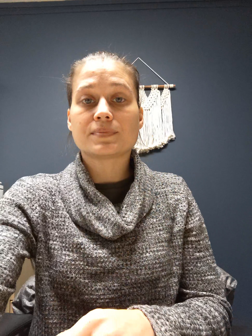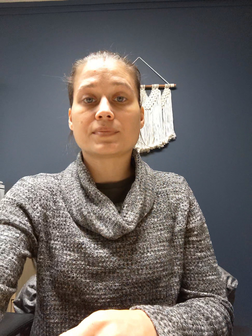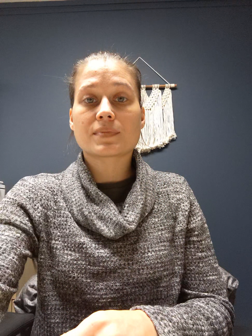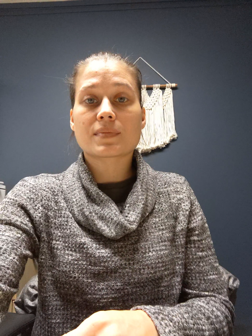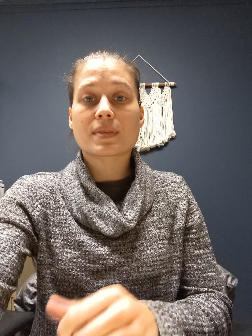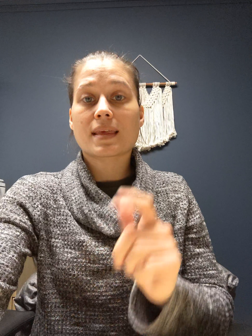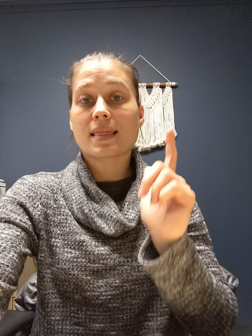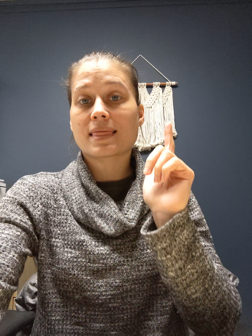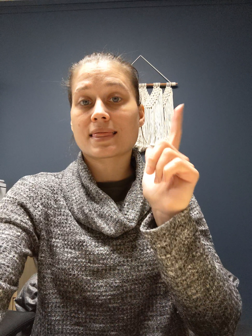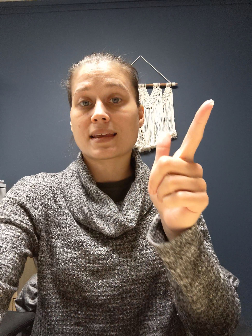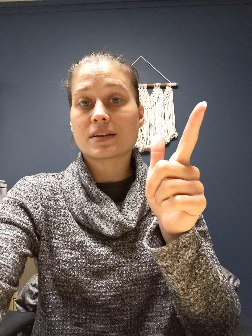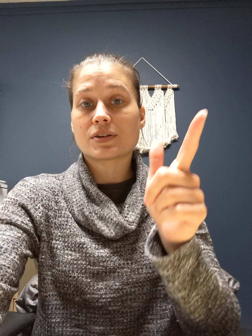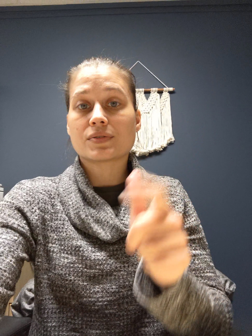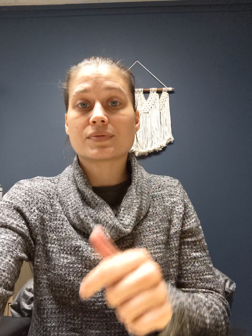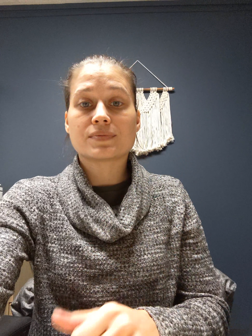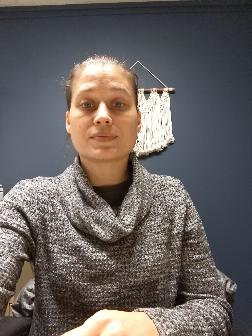later